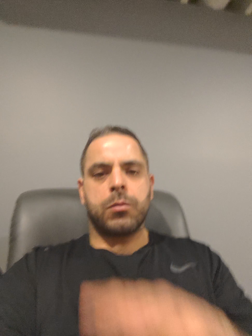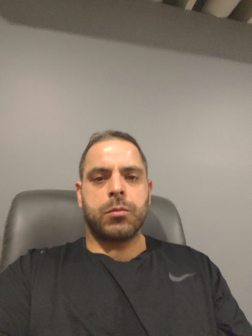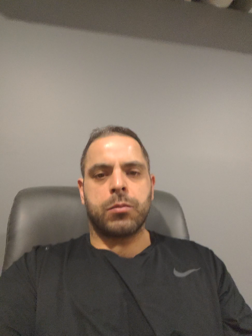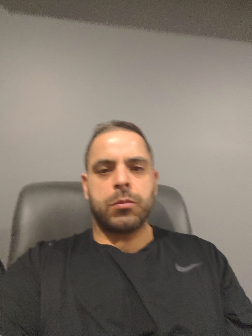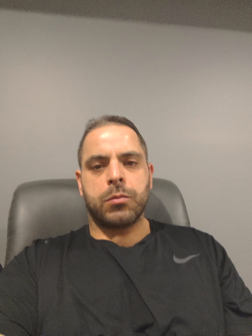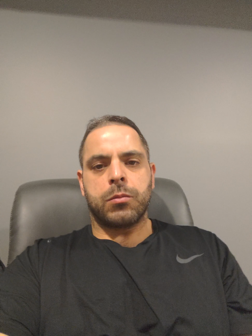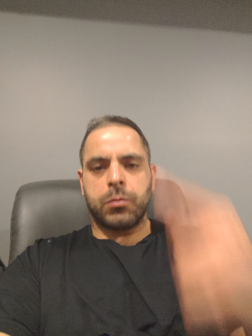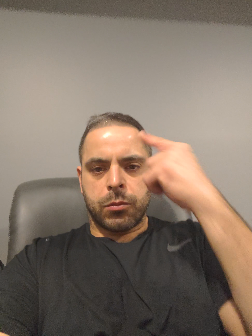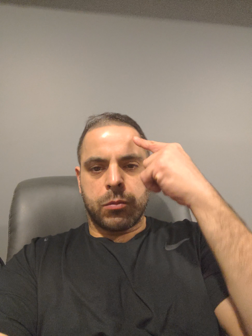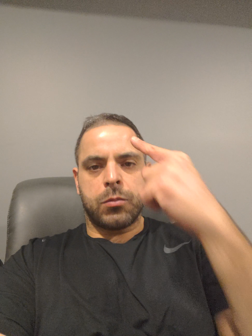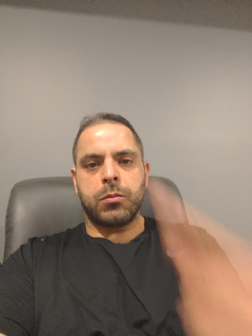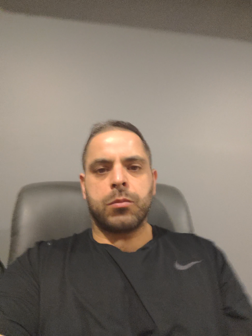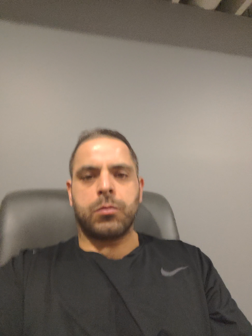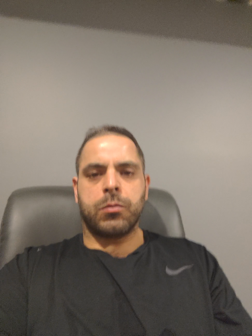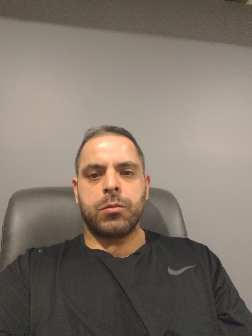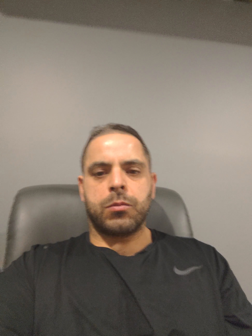think